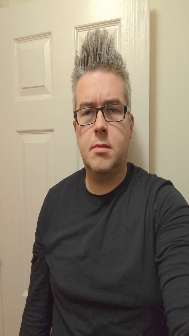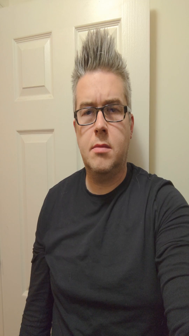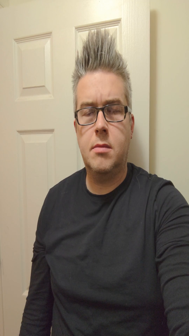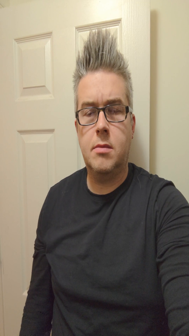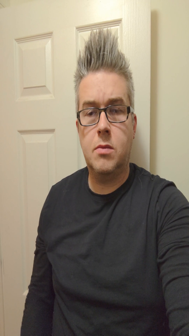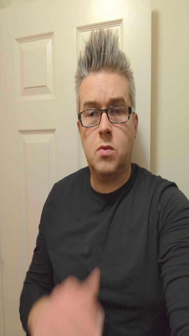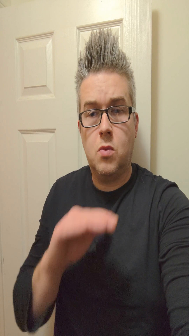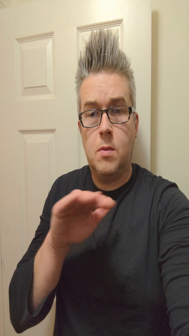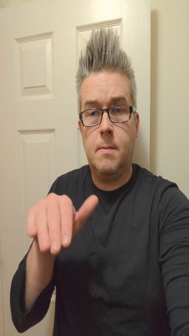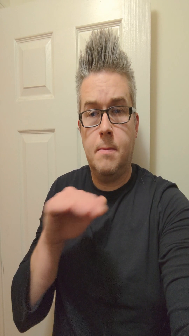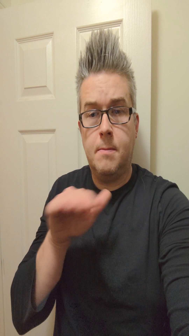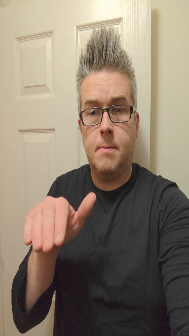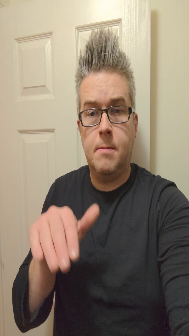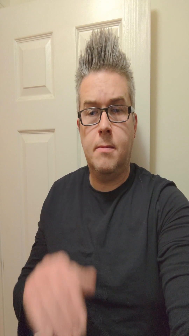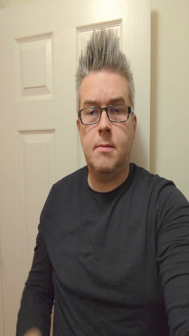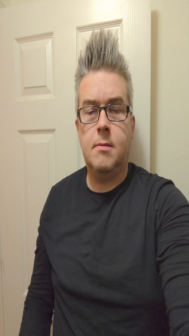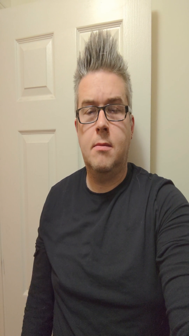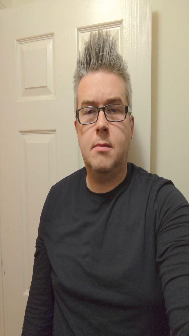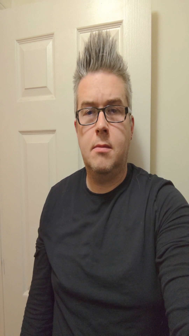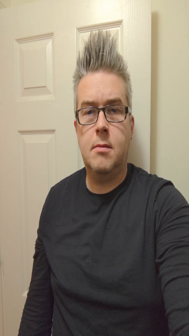pool